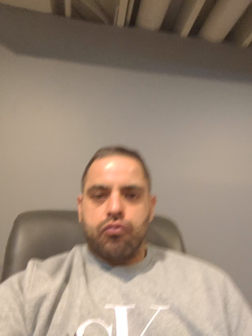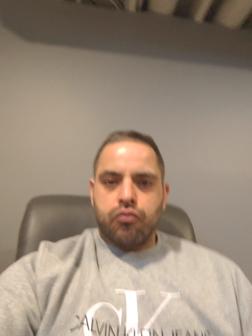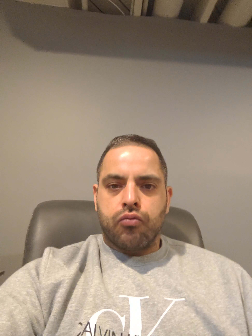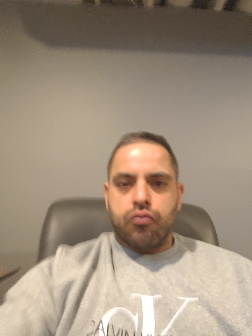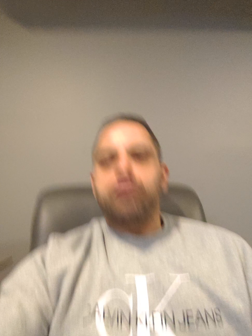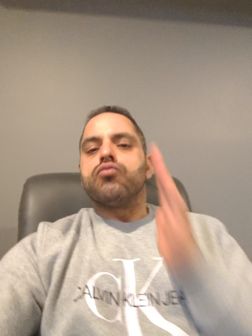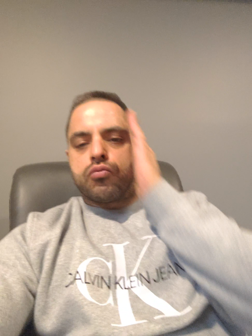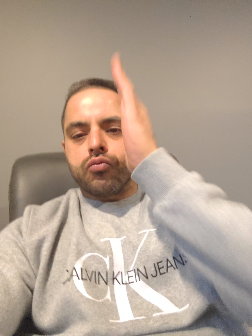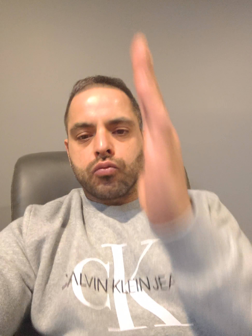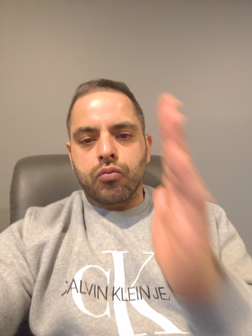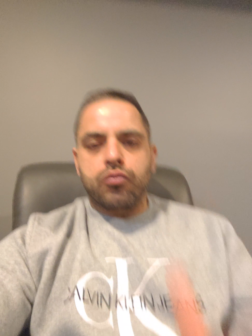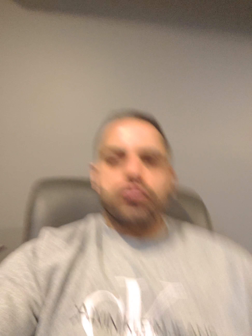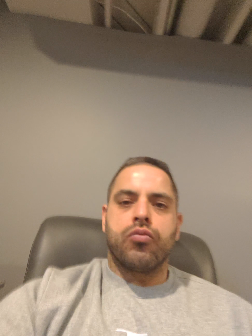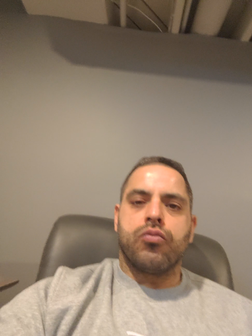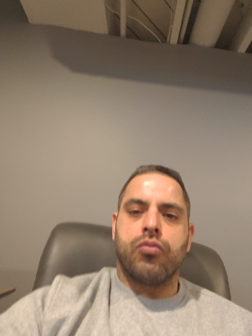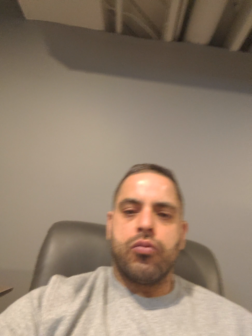will